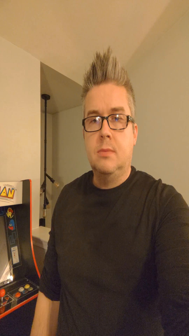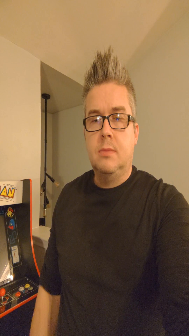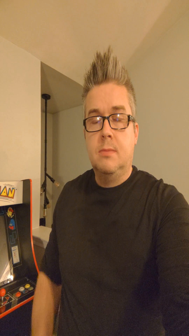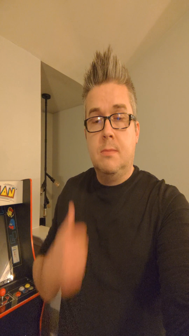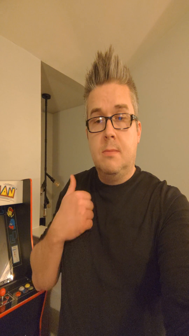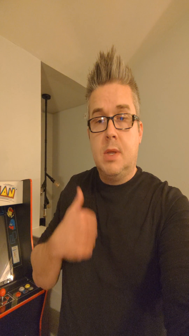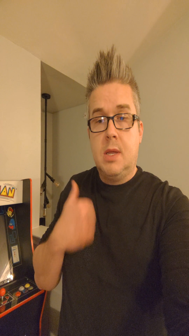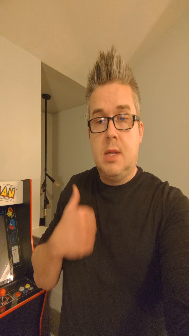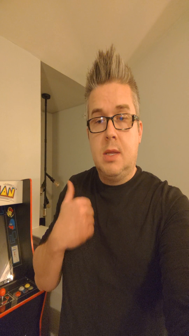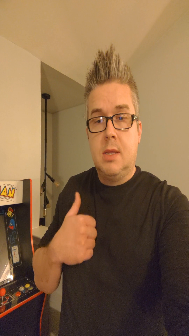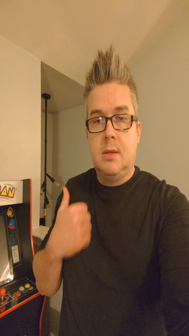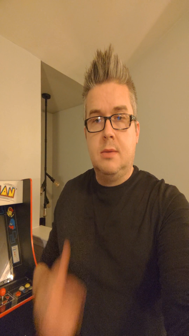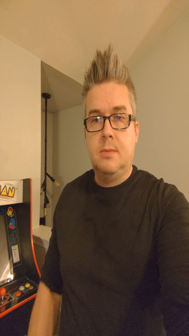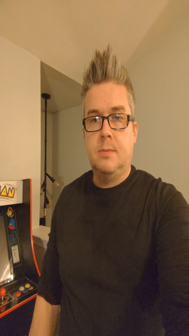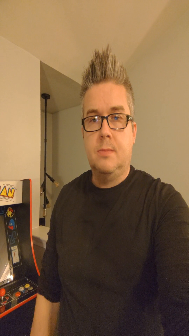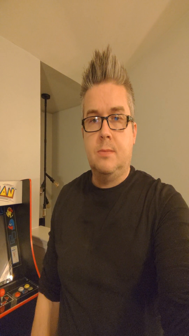bath